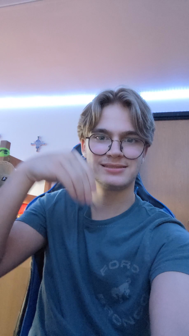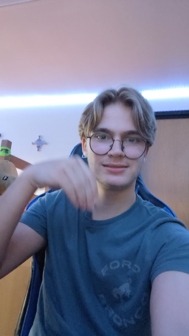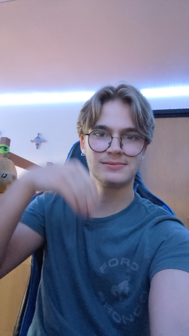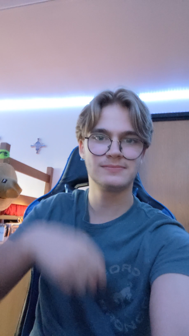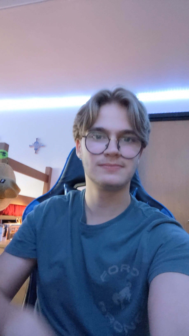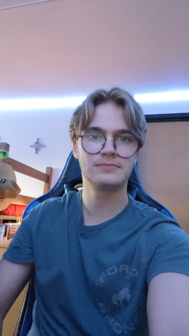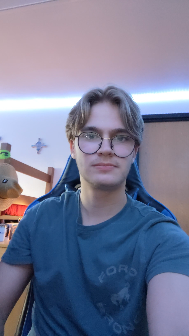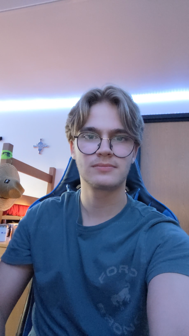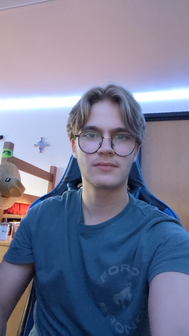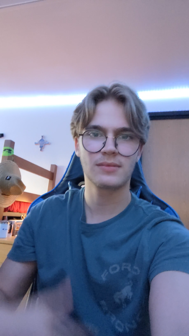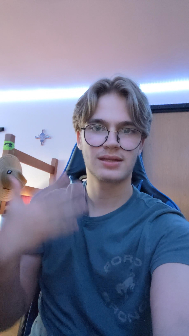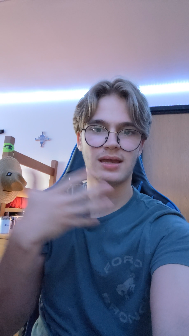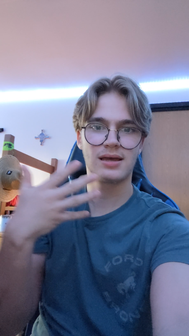scared